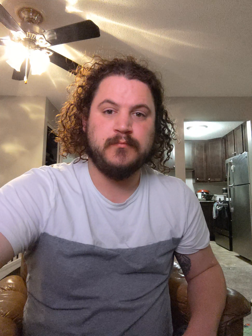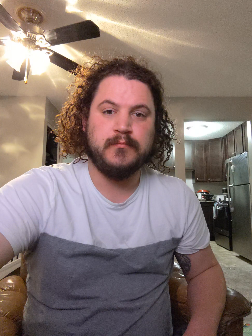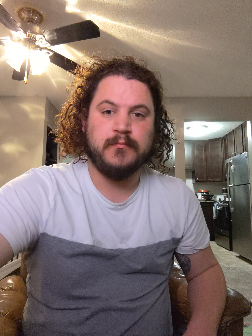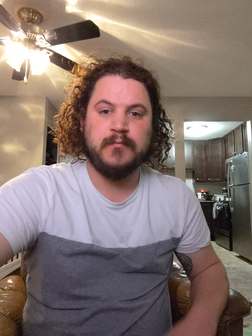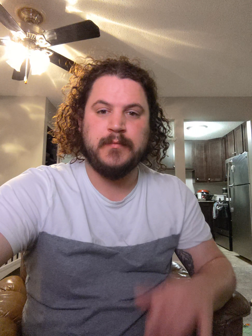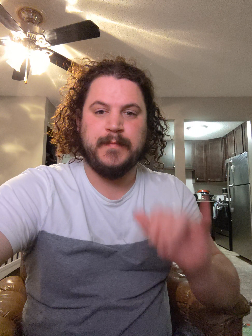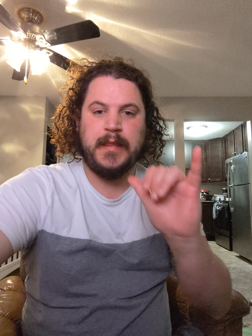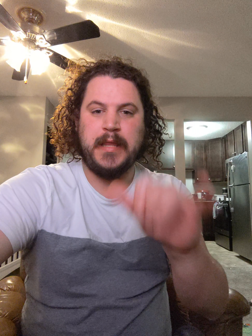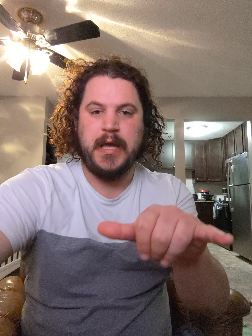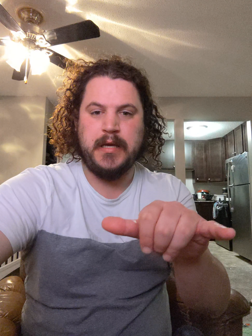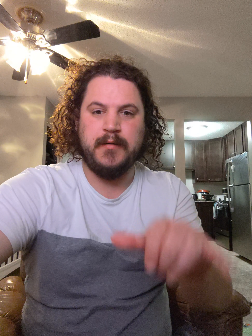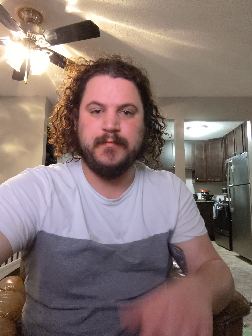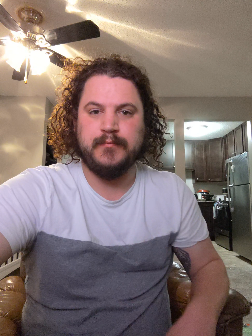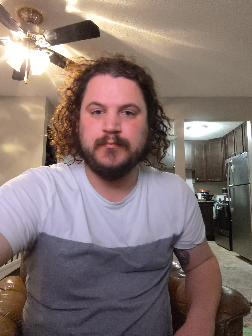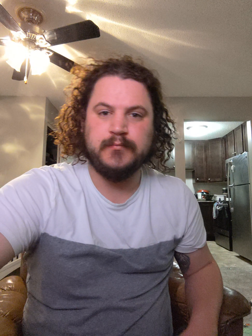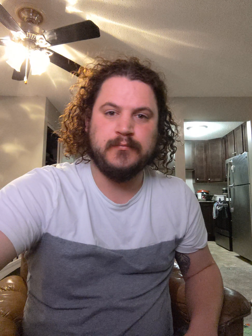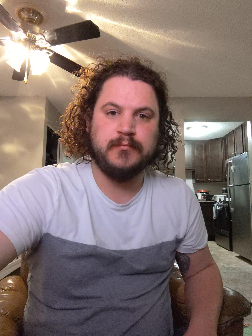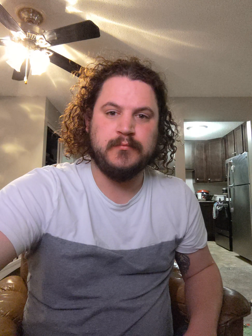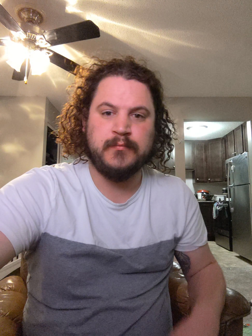that